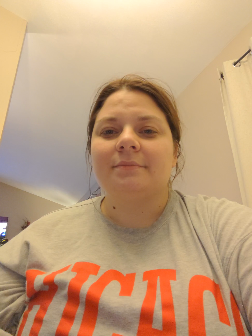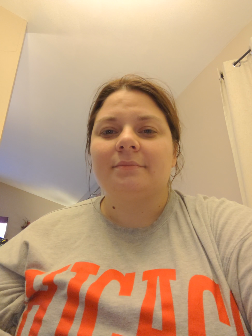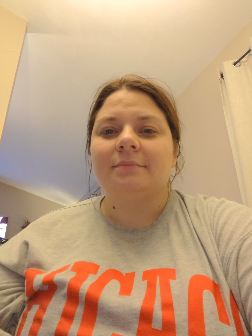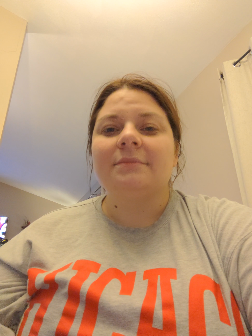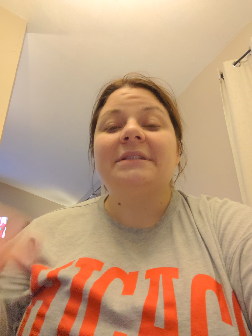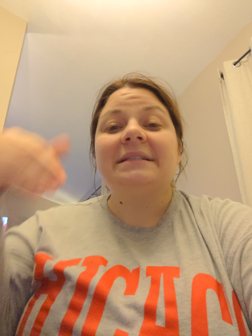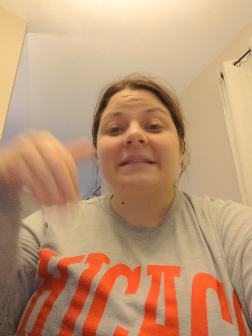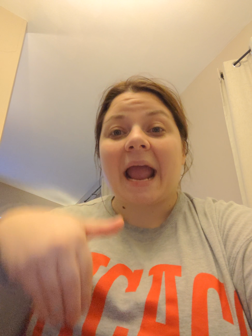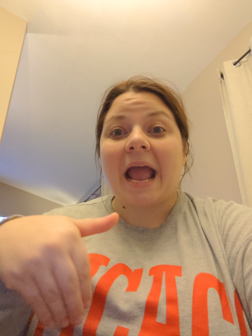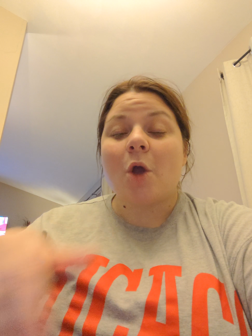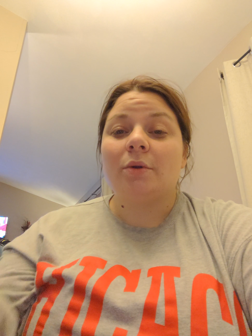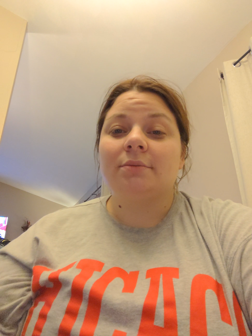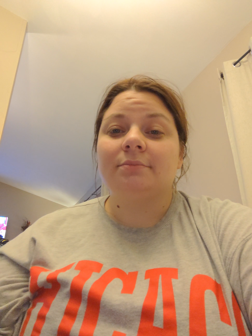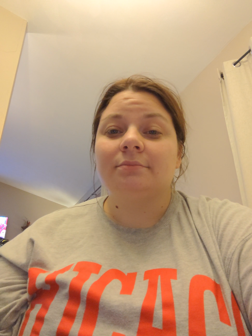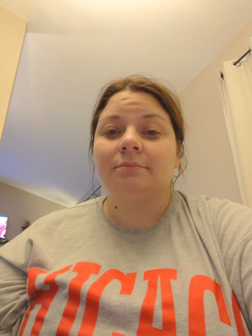down